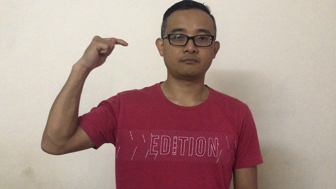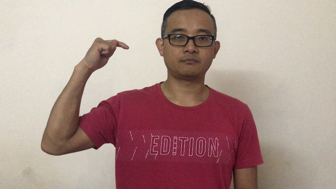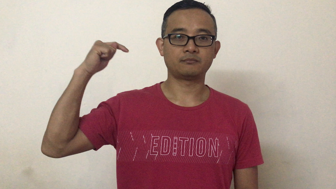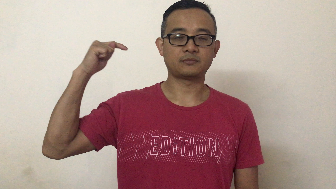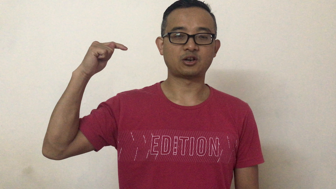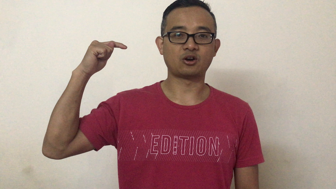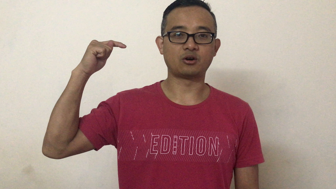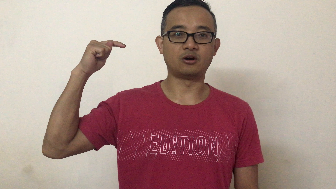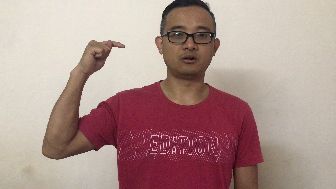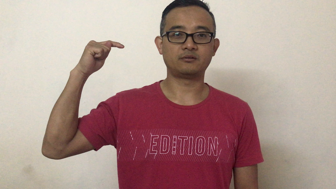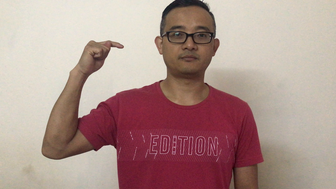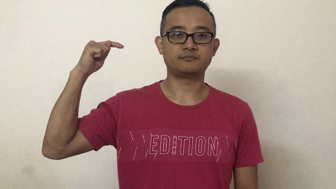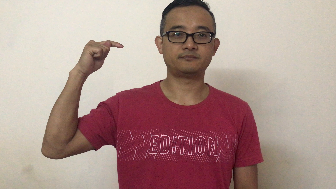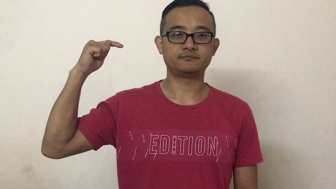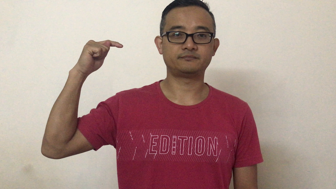क